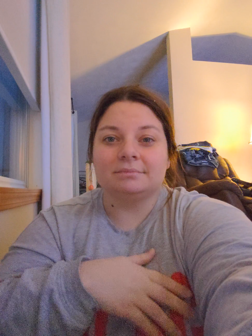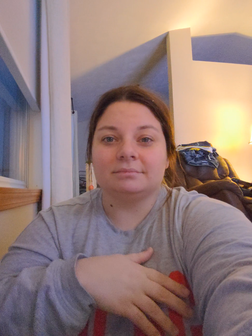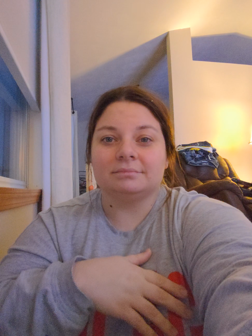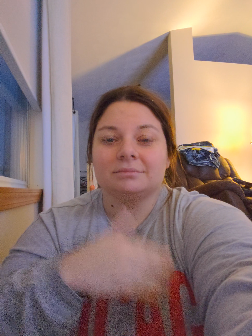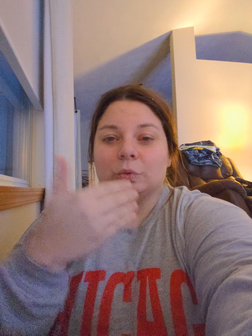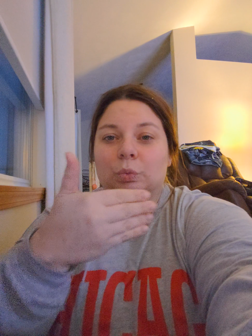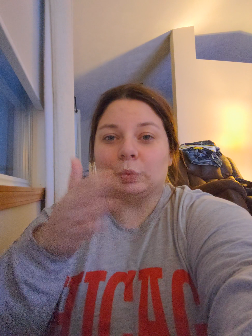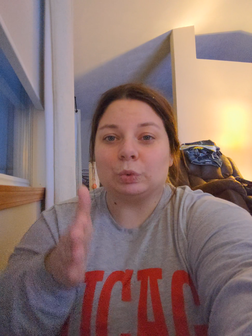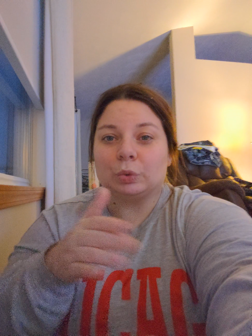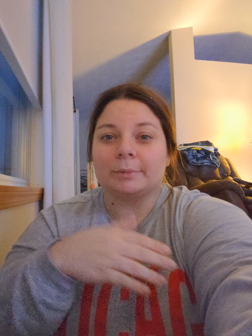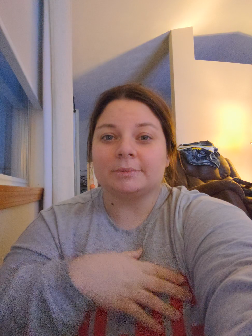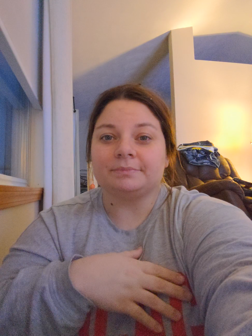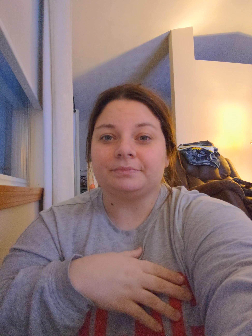room